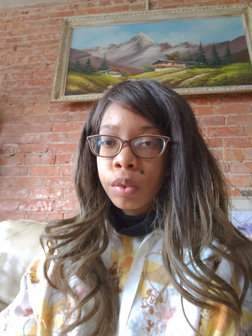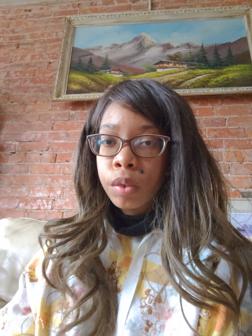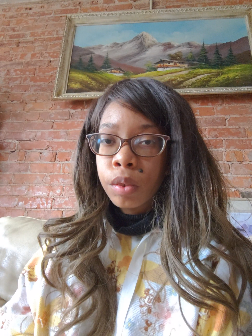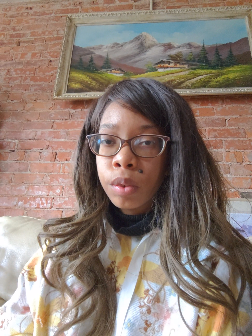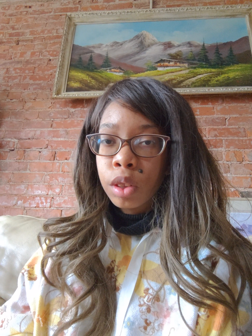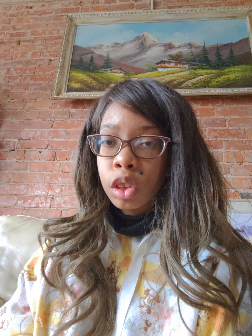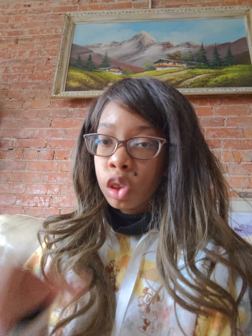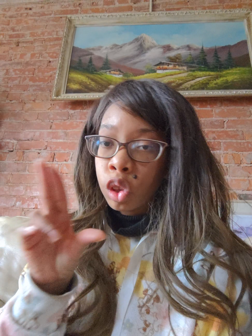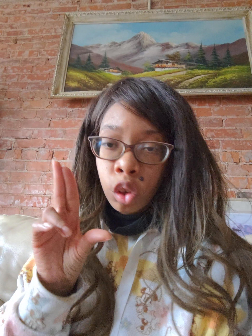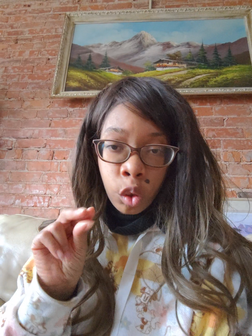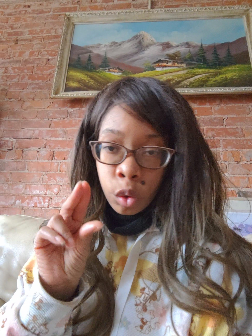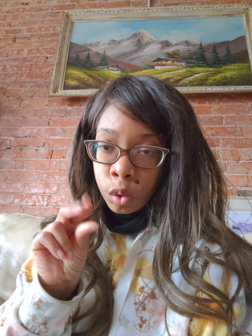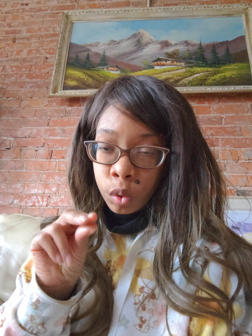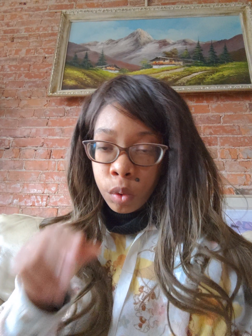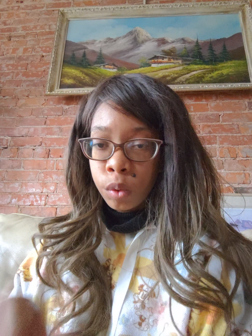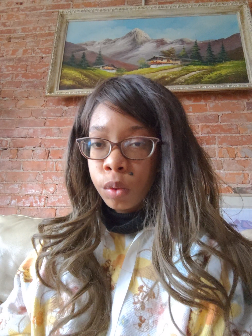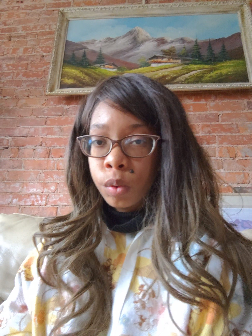no